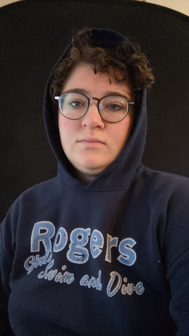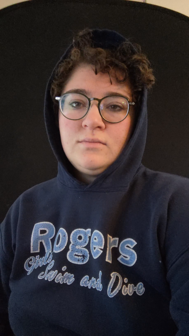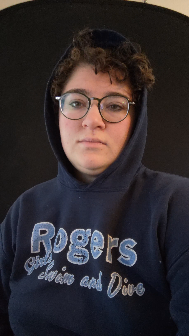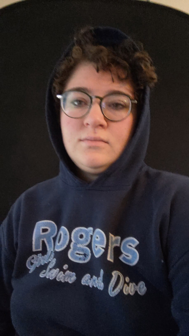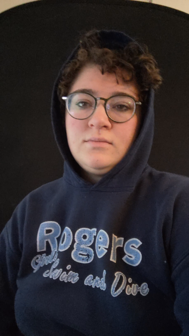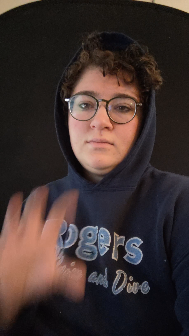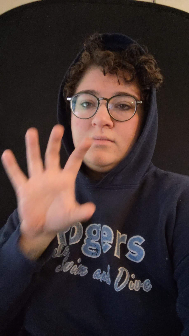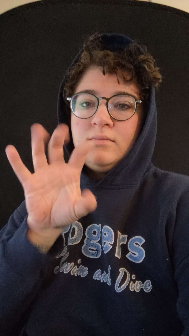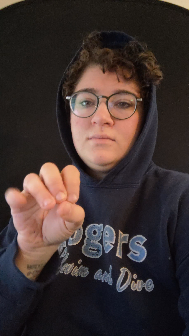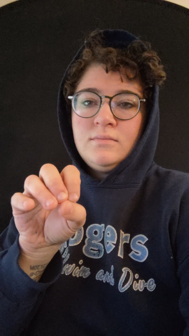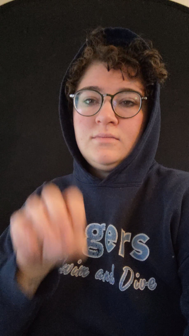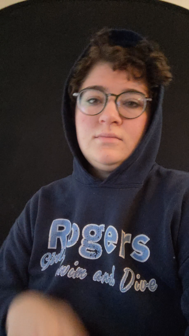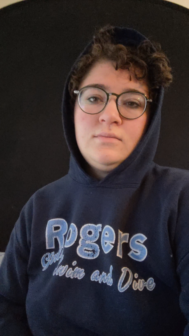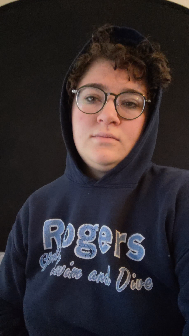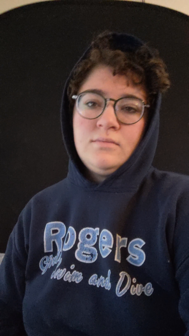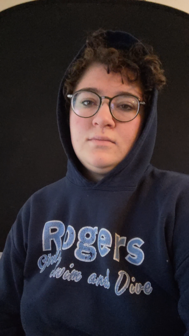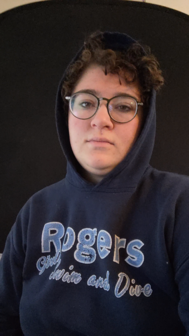bite